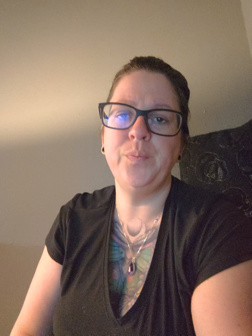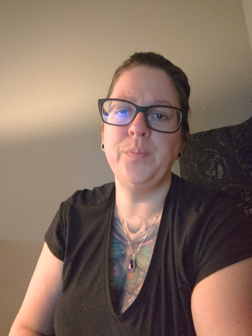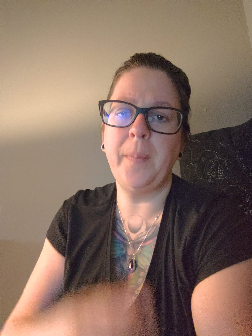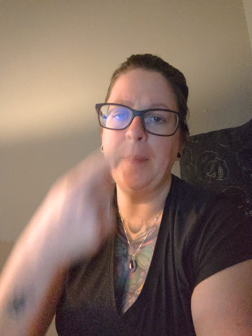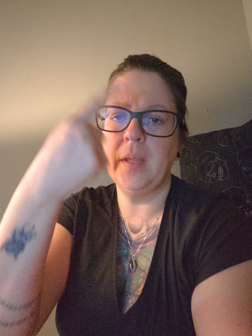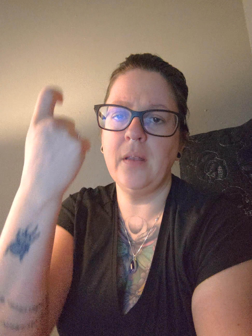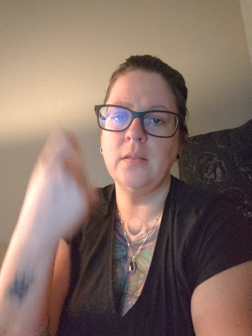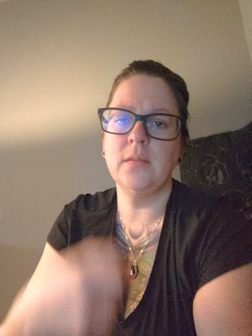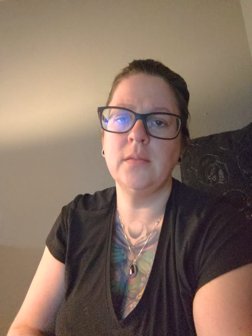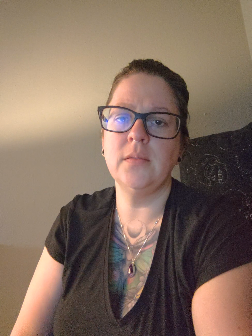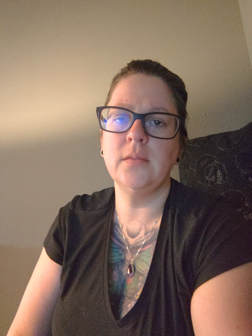because